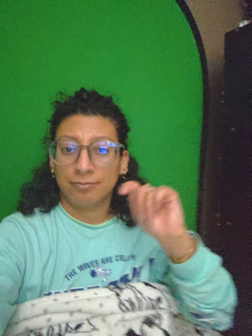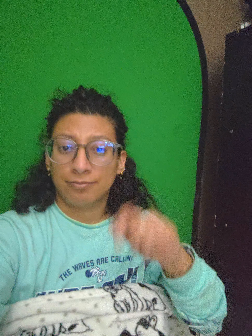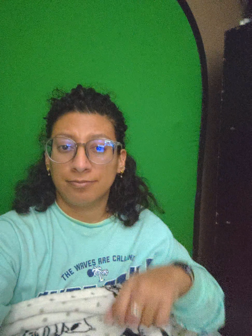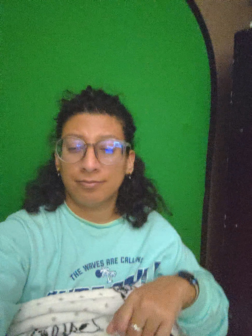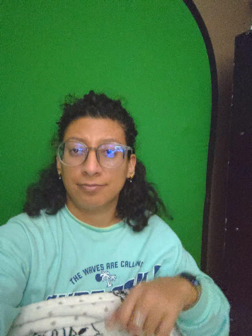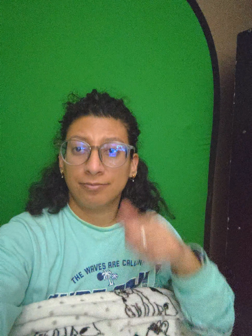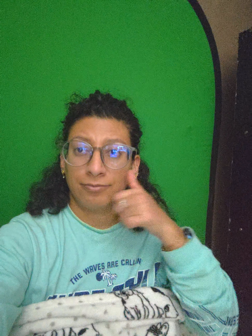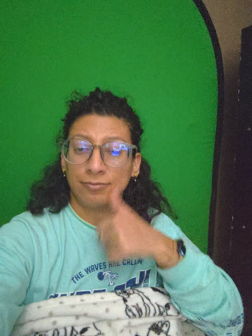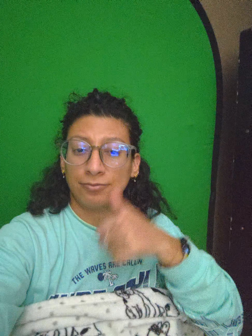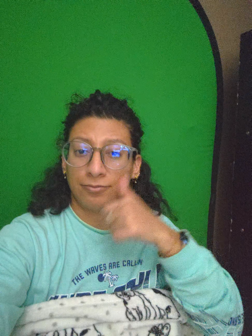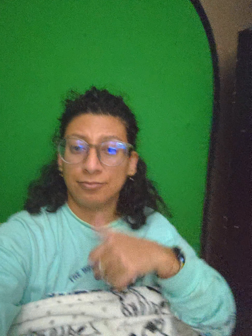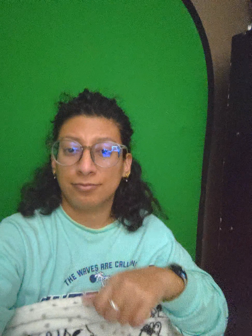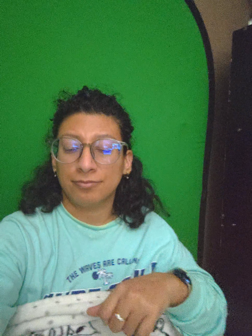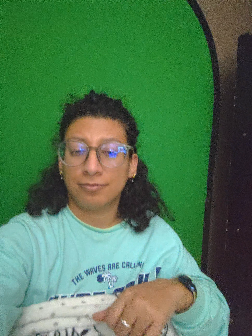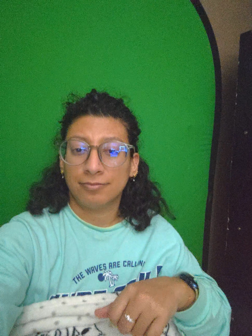girl